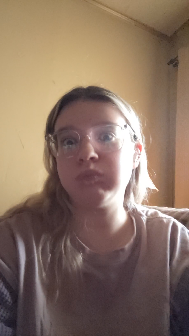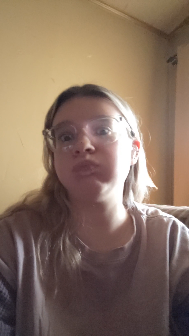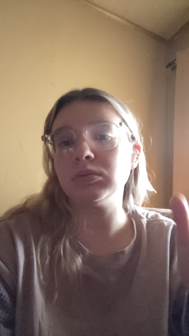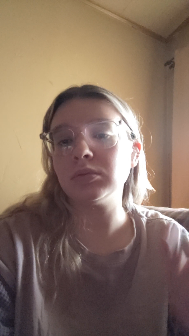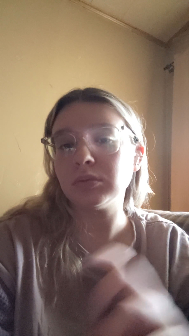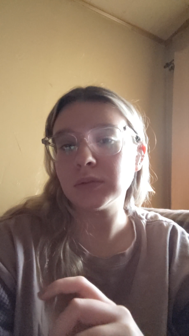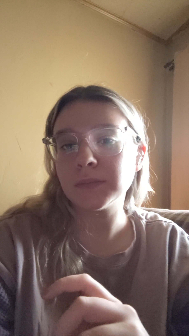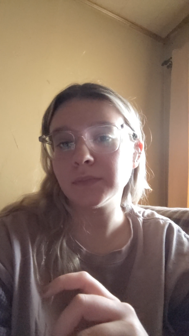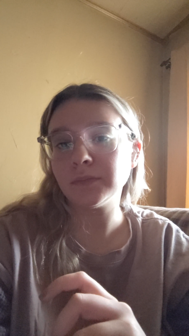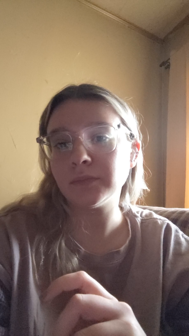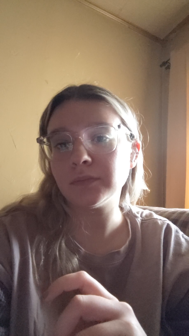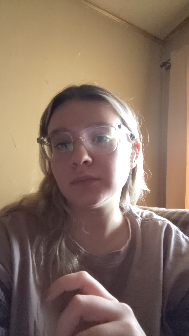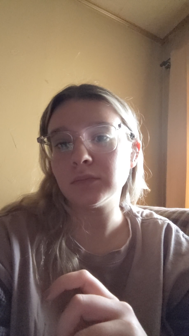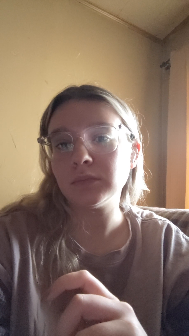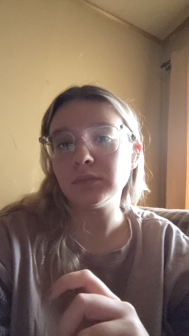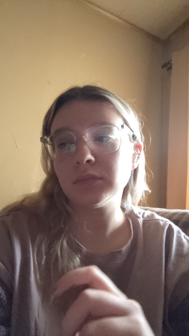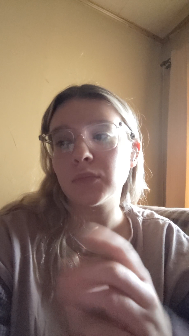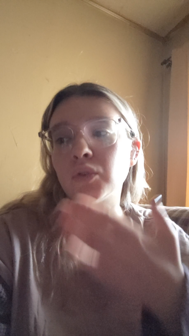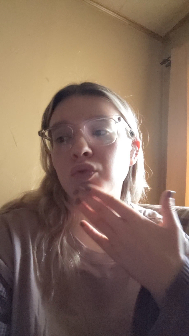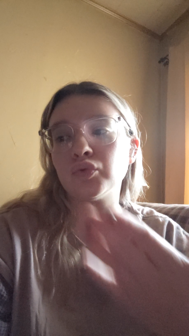good